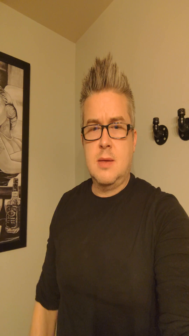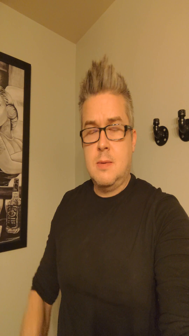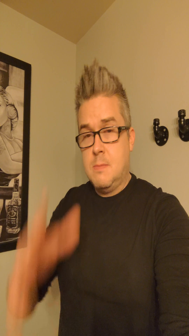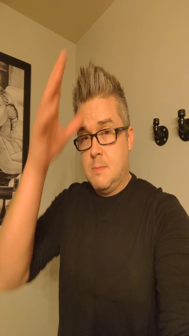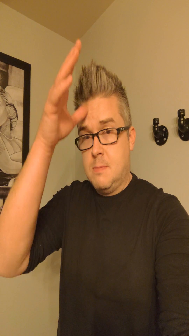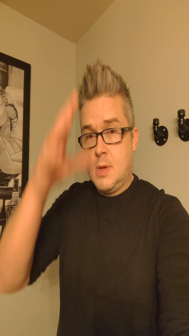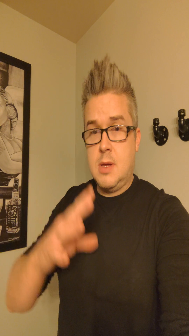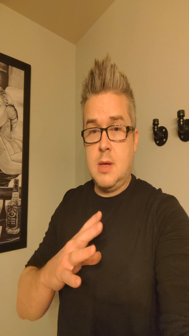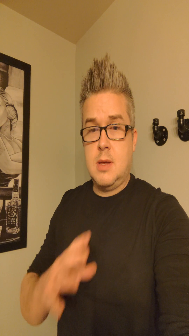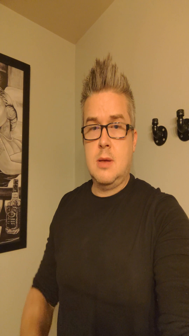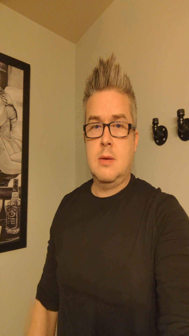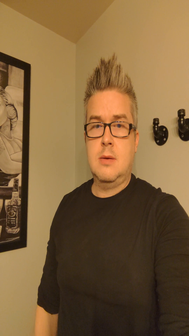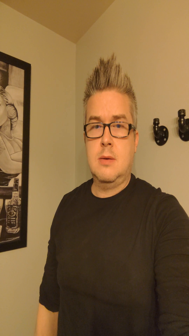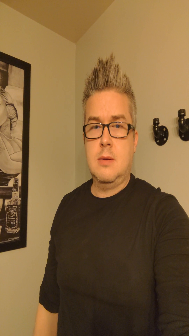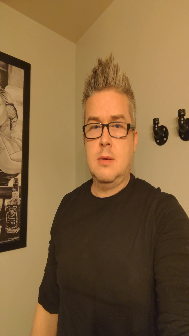man